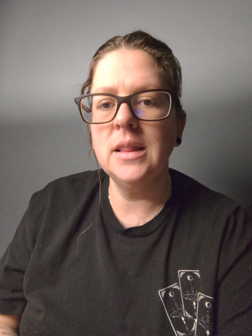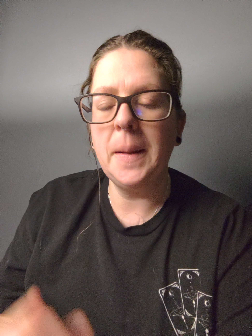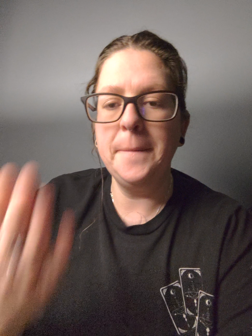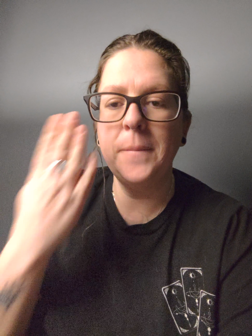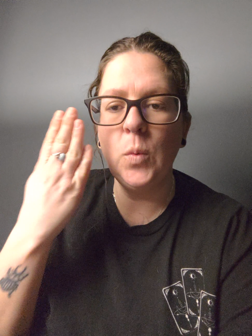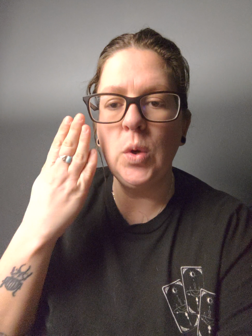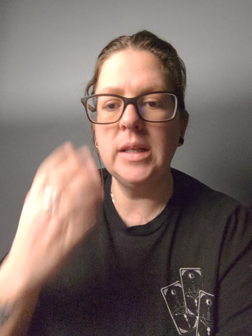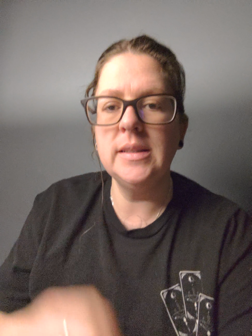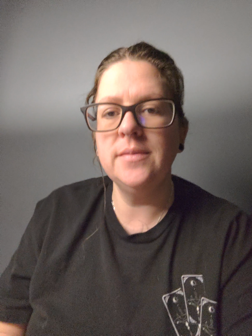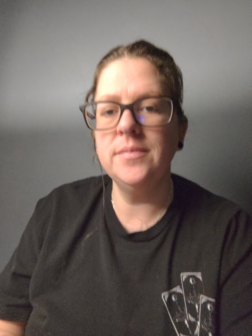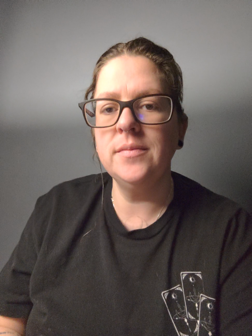morning